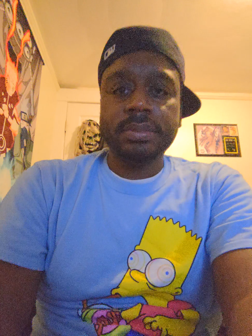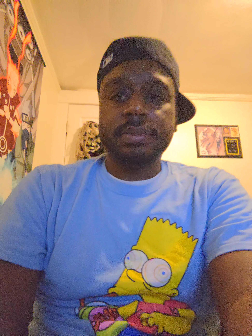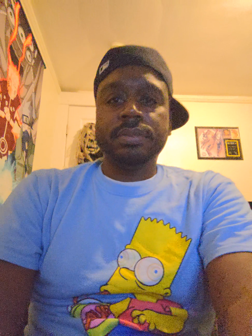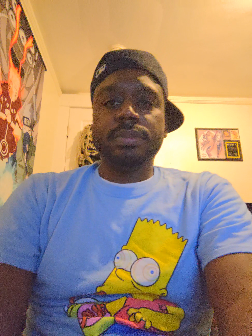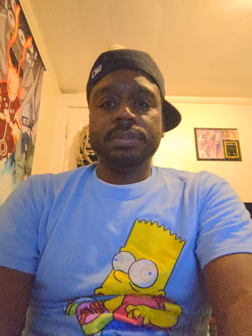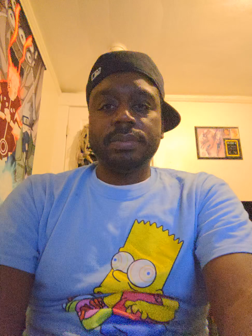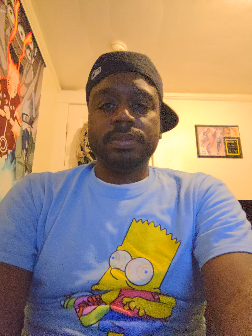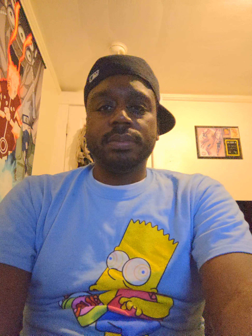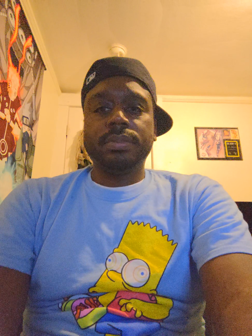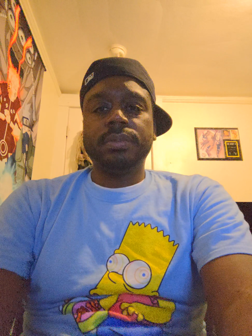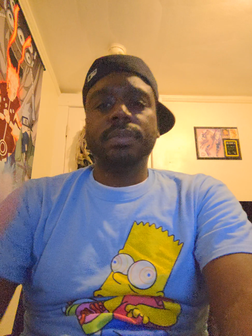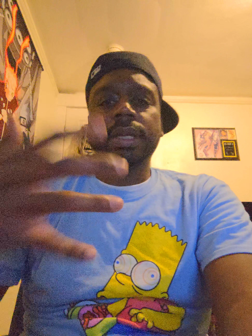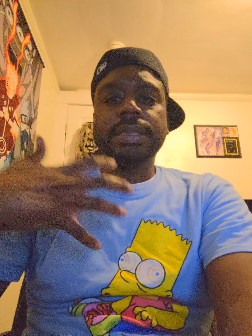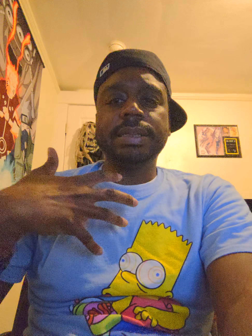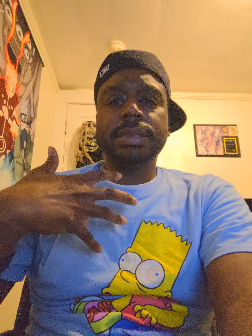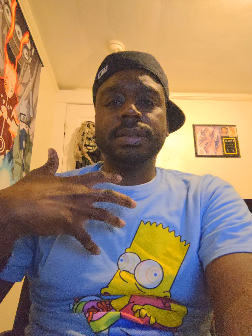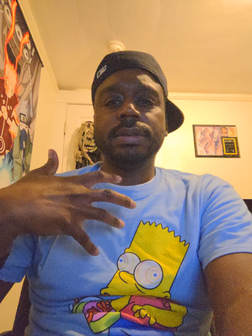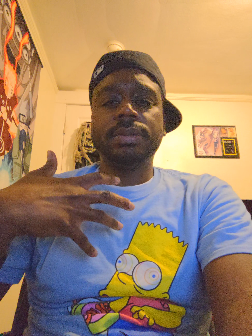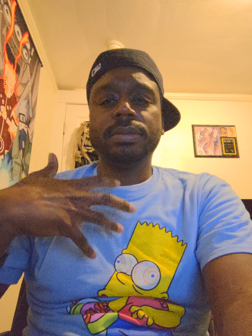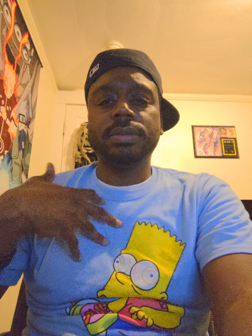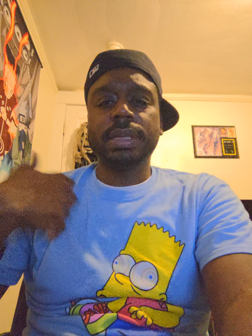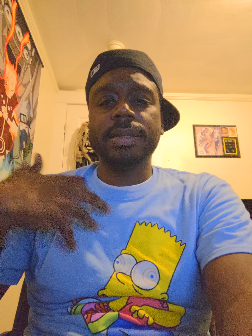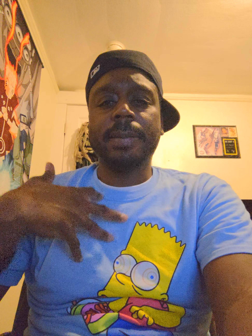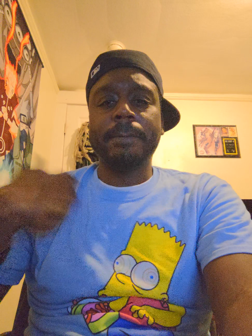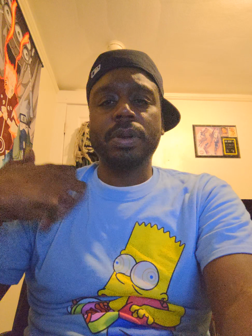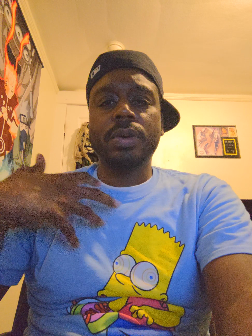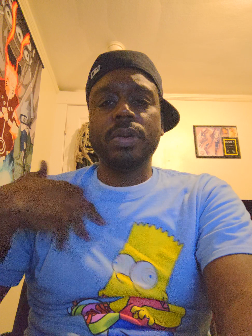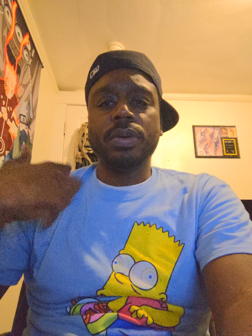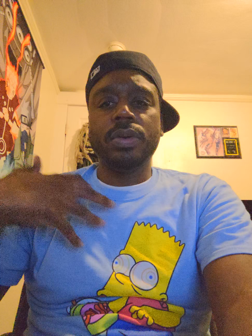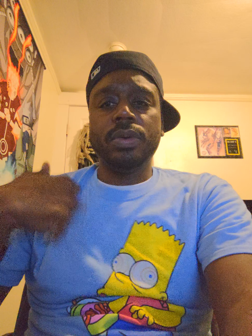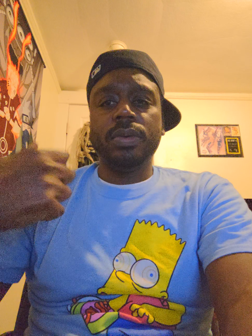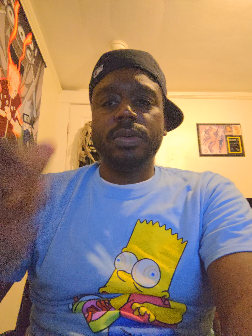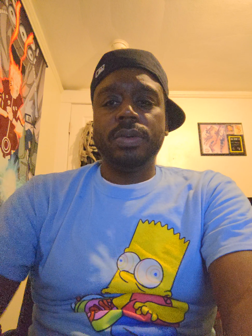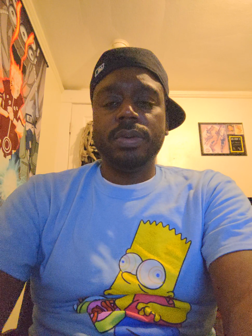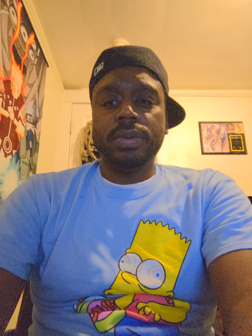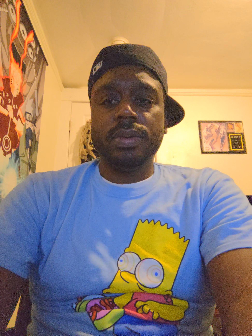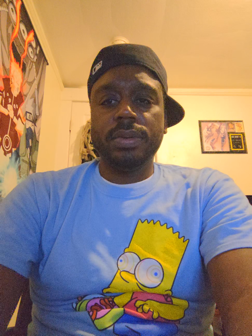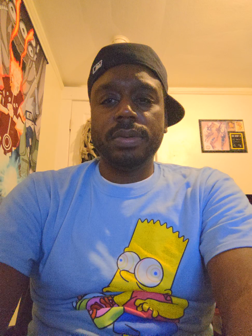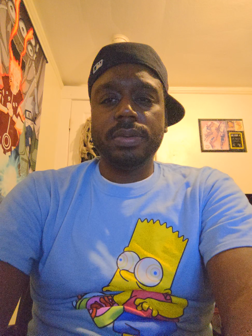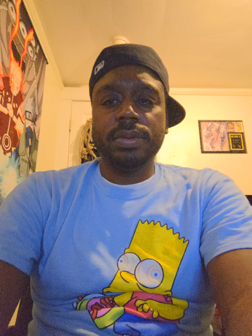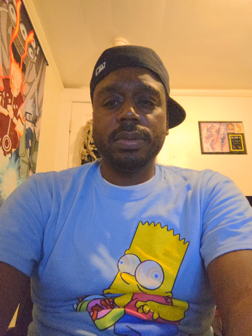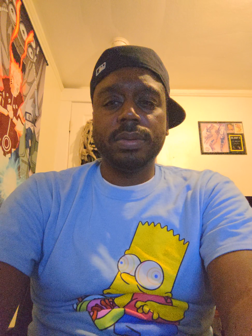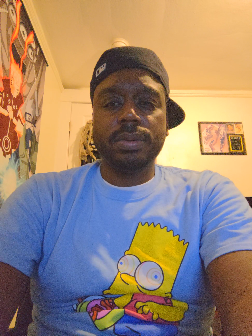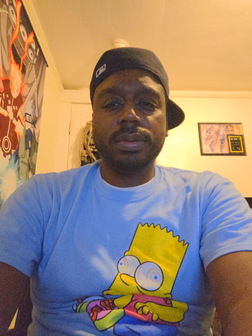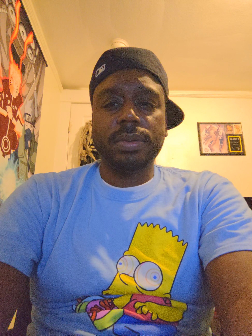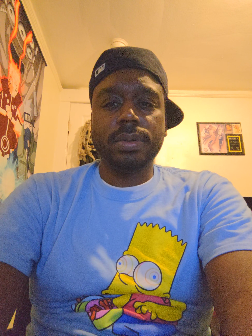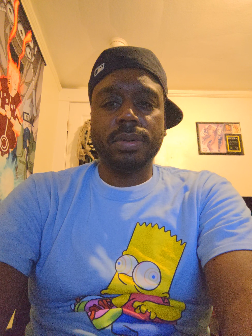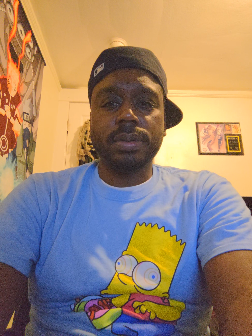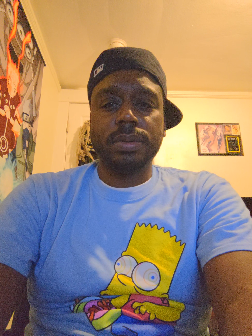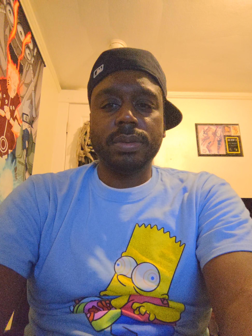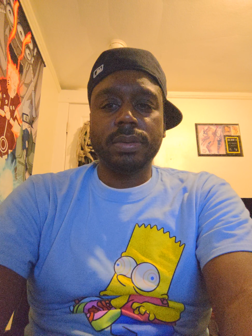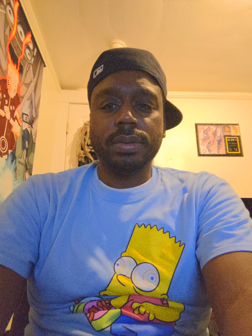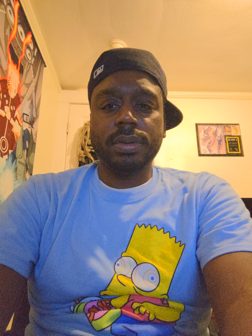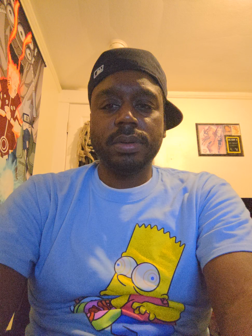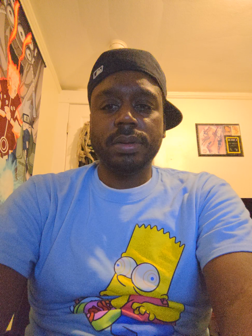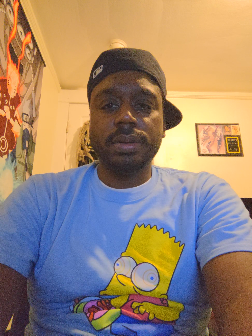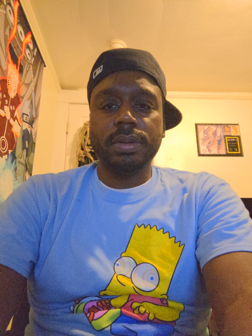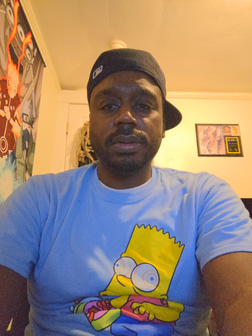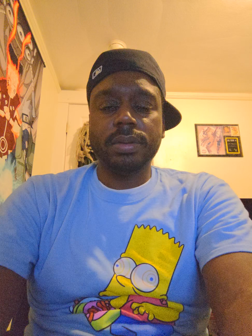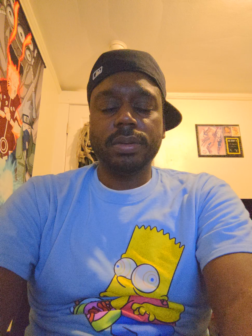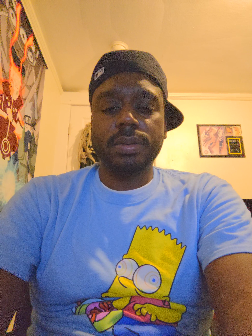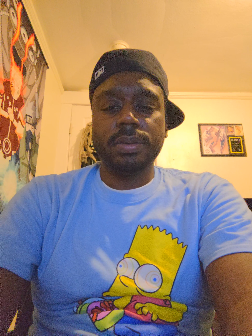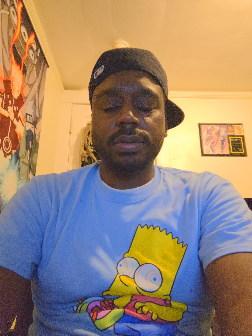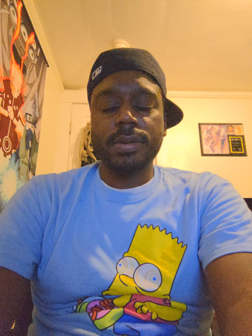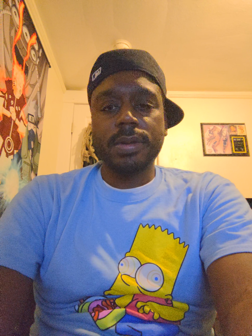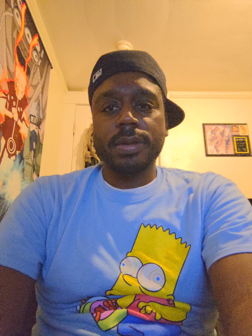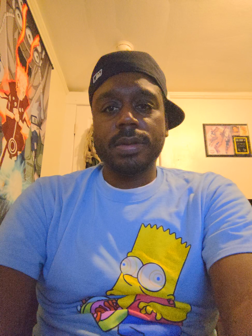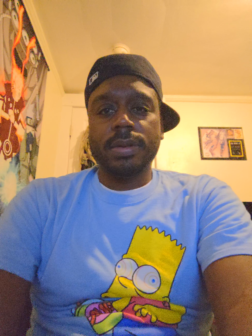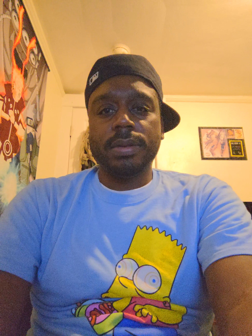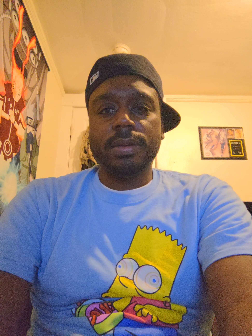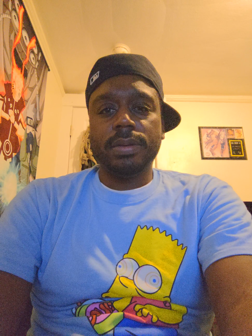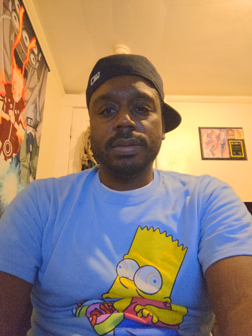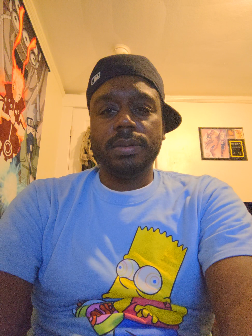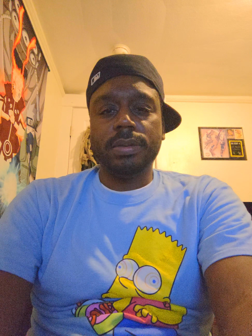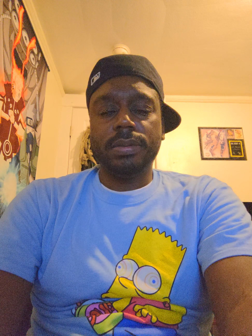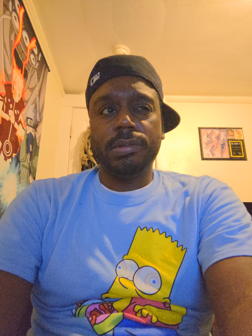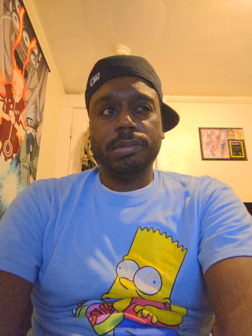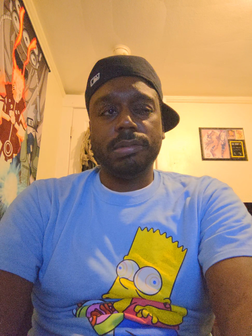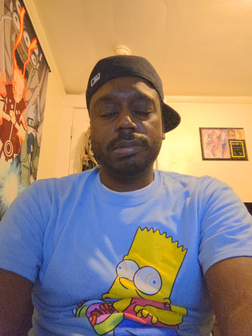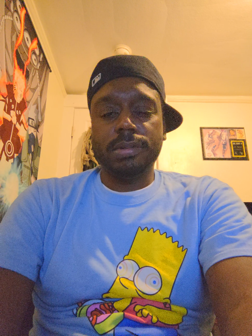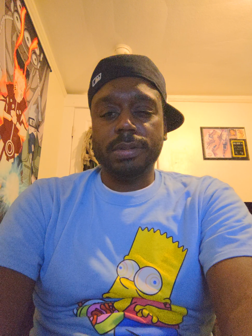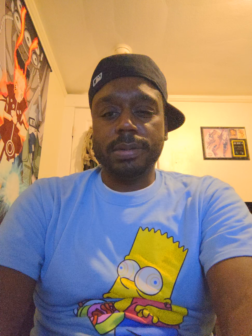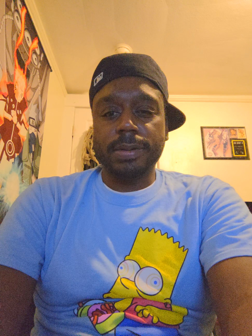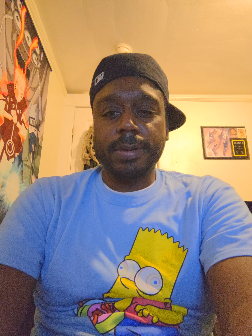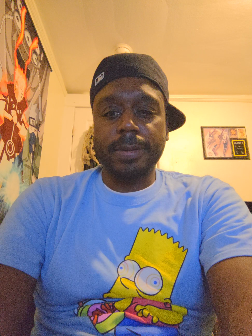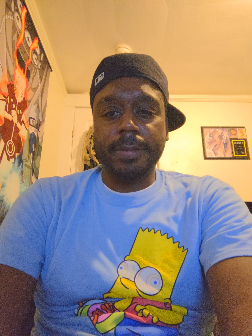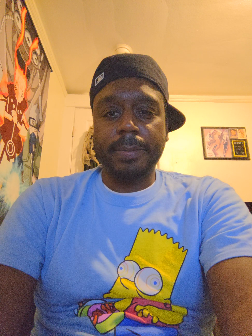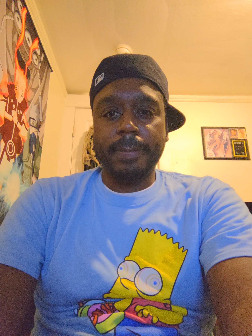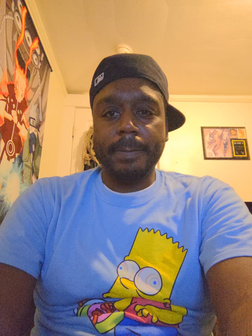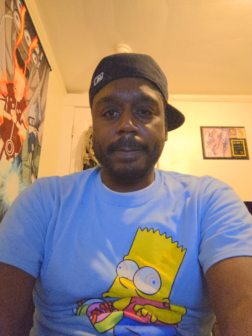zebra